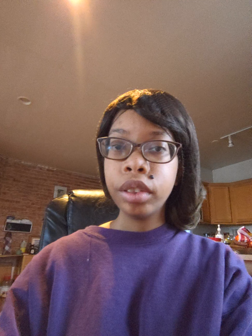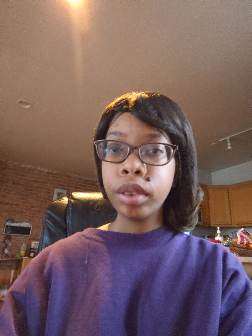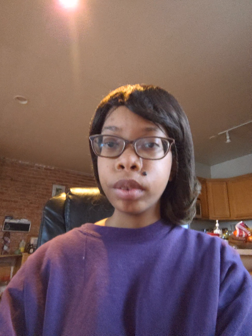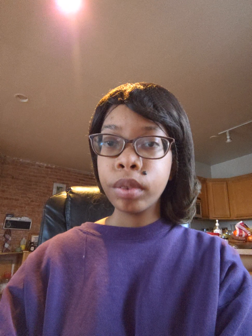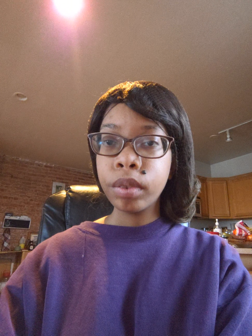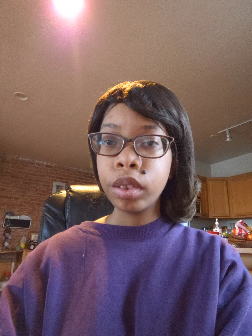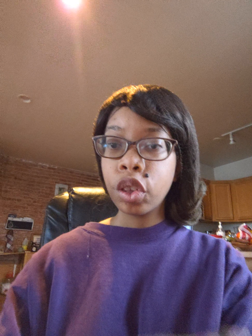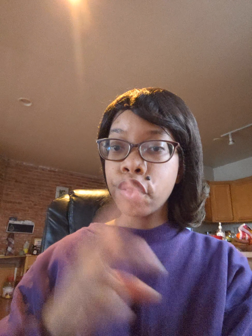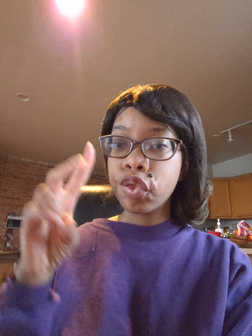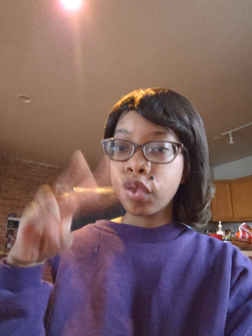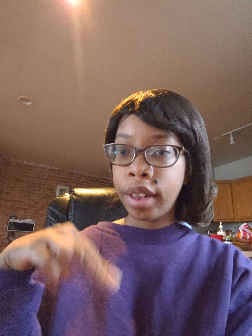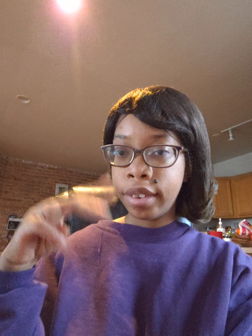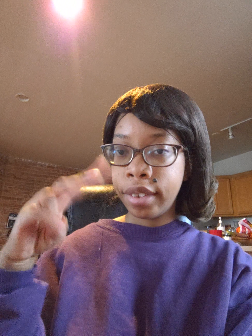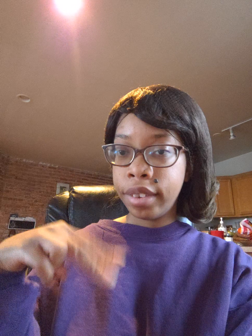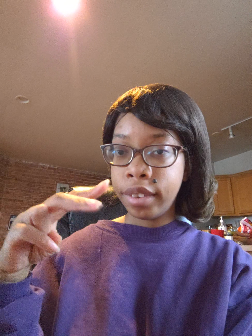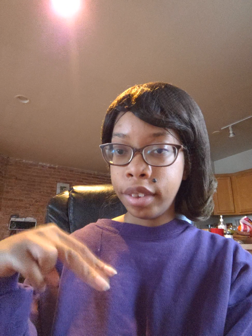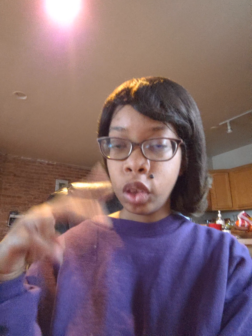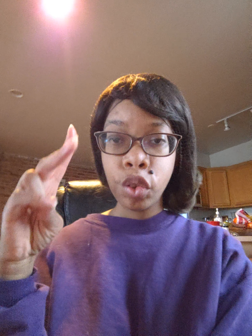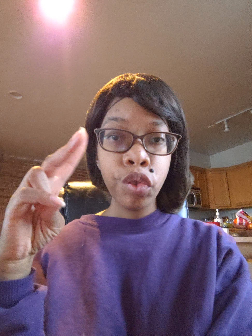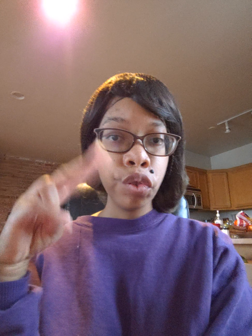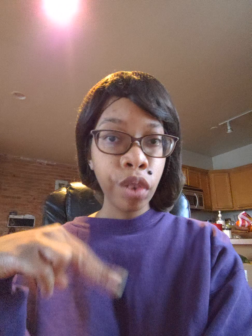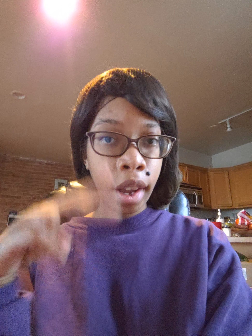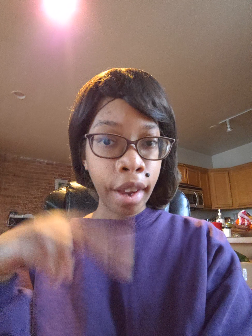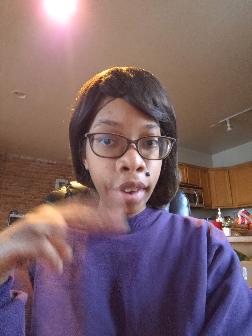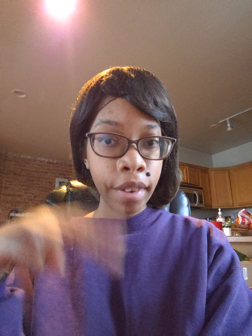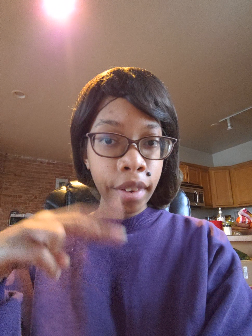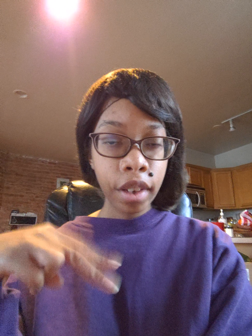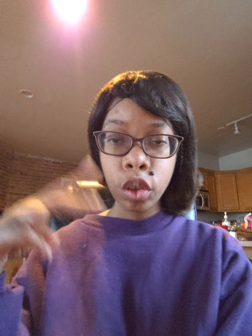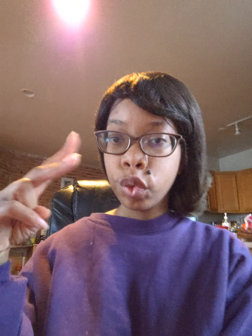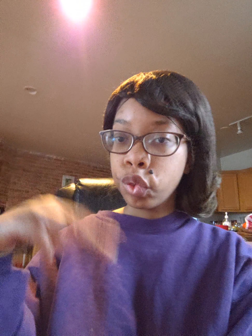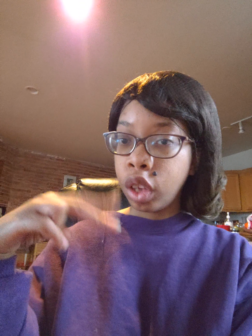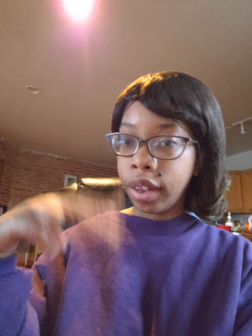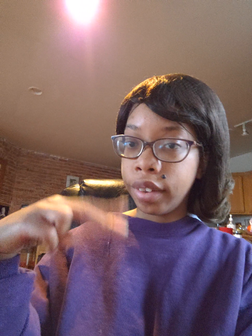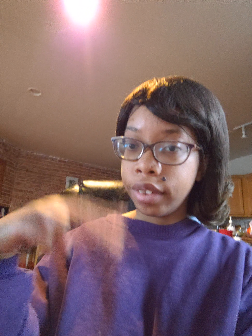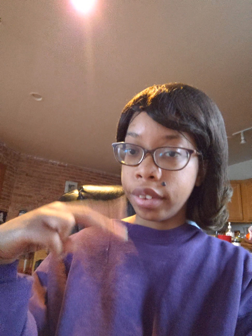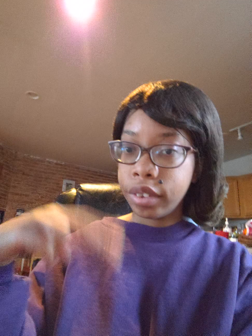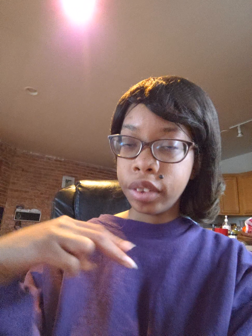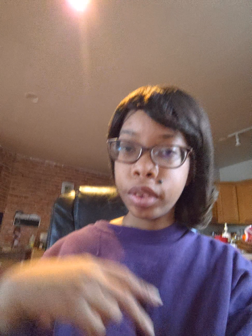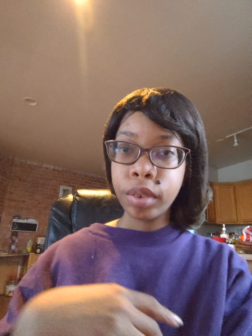read